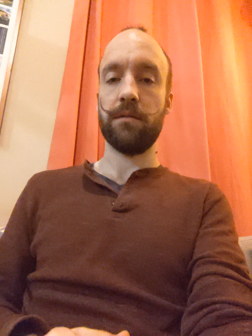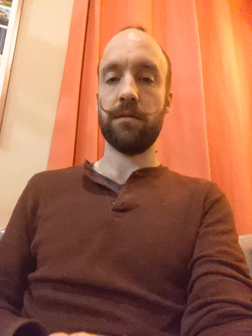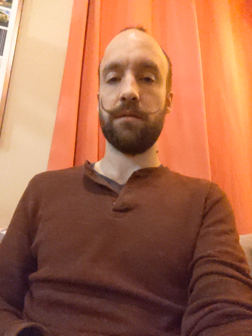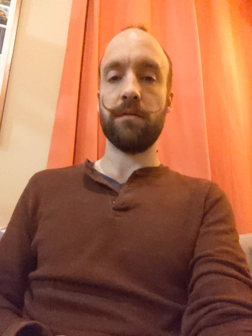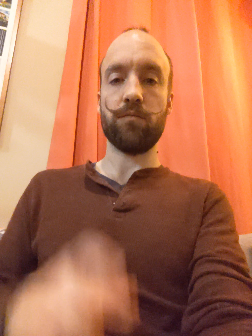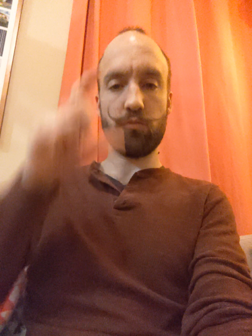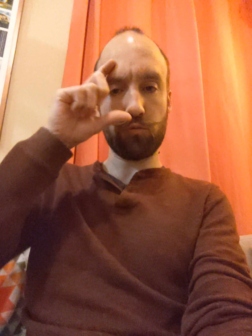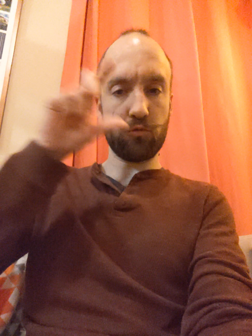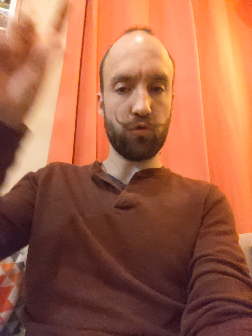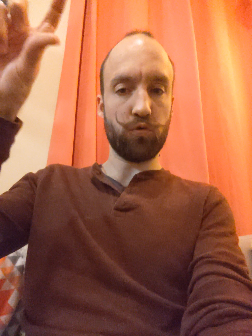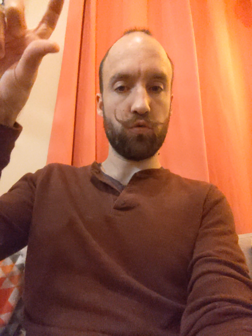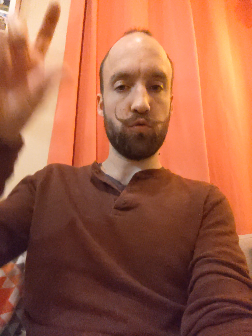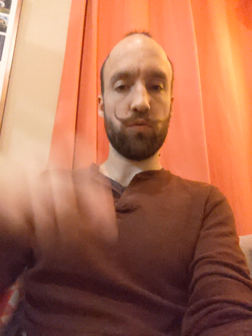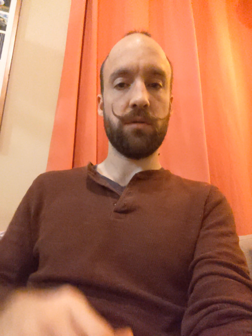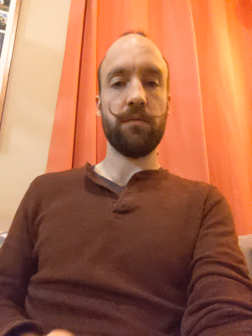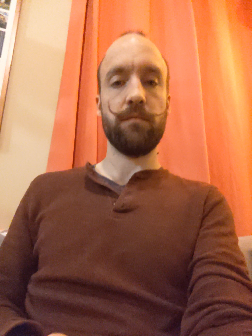moon